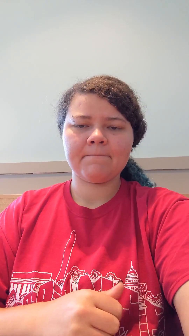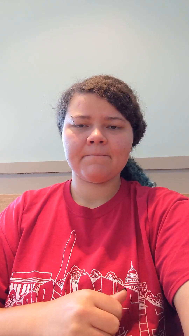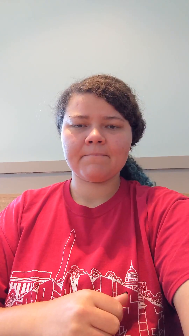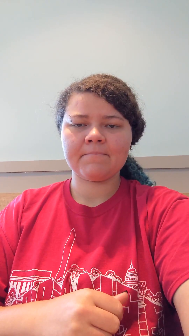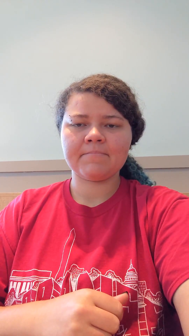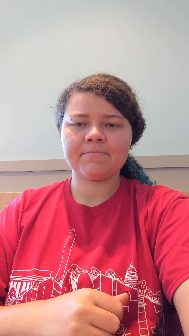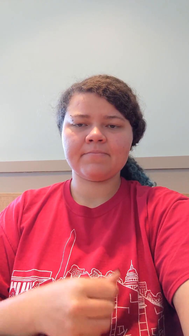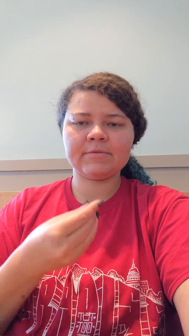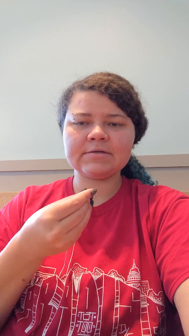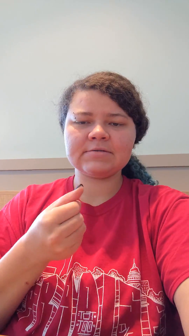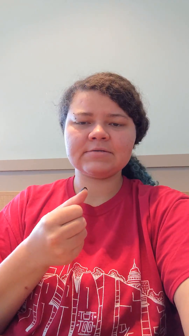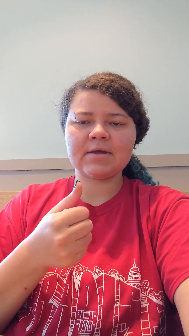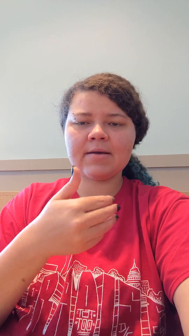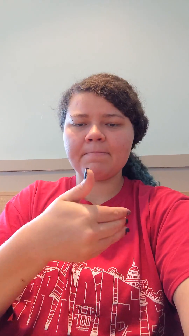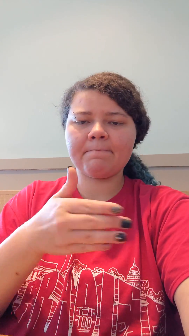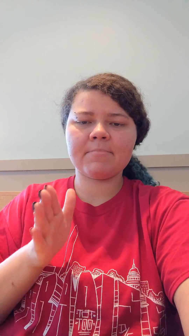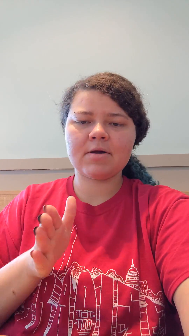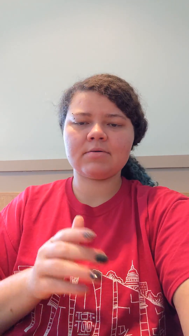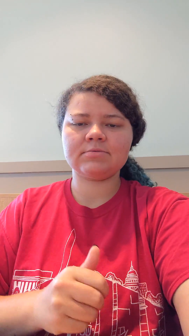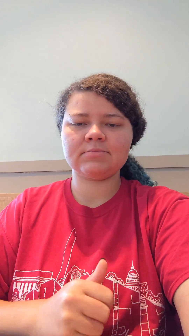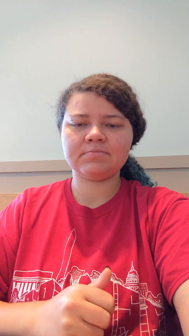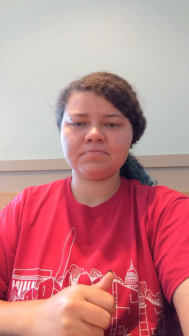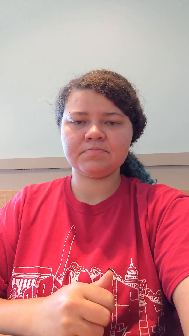sandbox